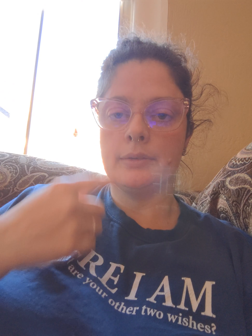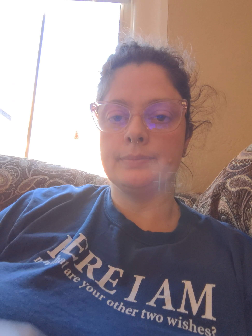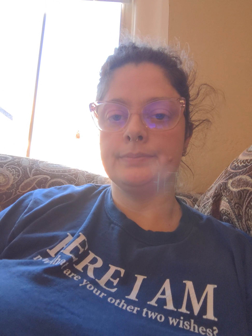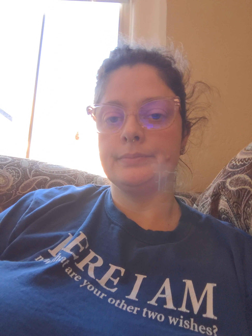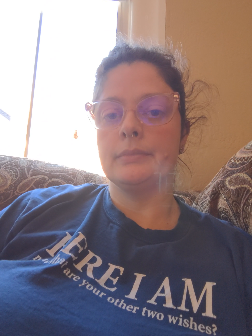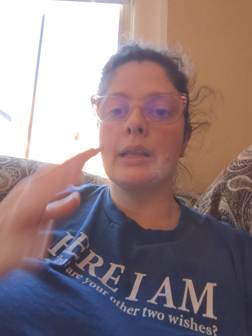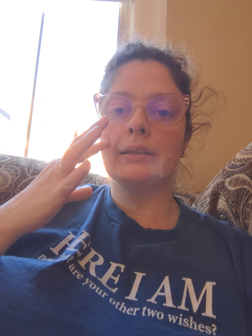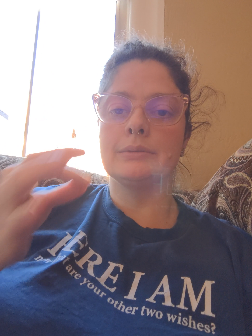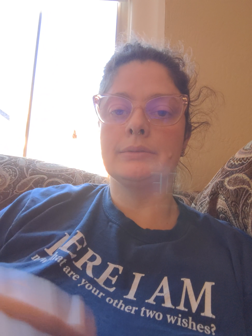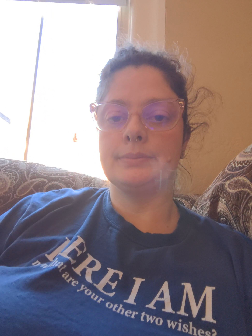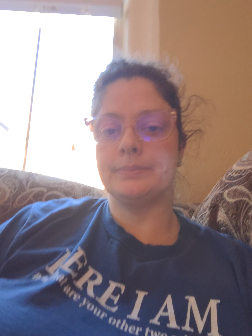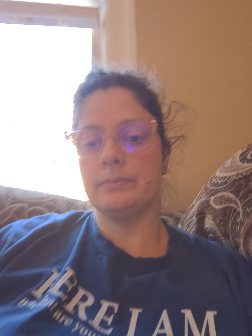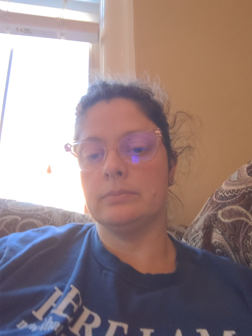cat